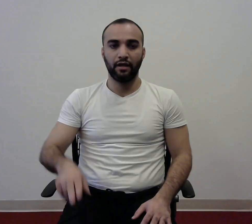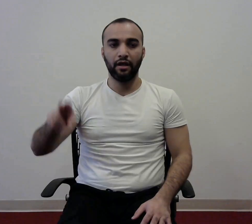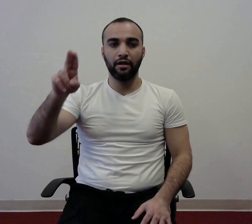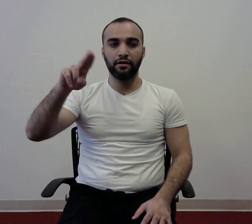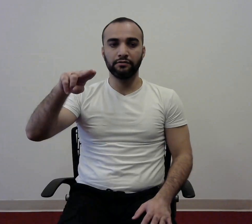D